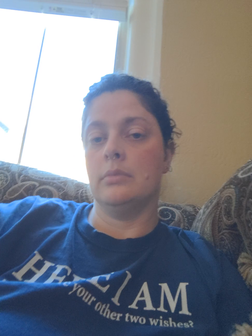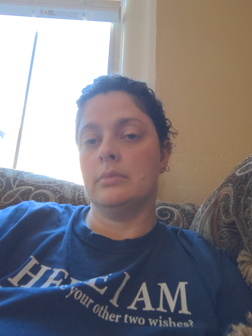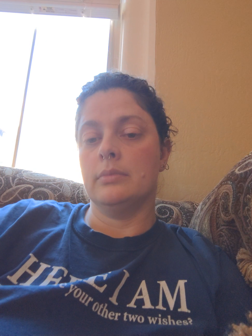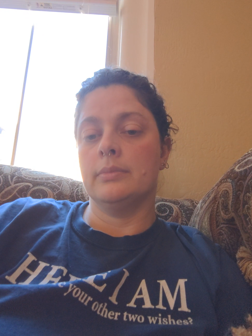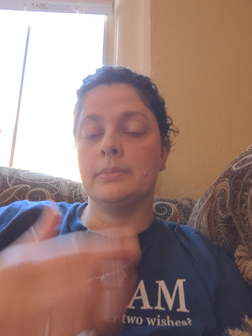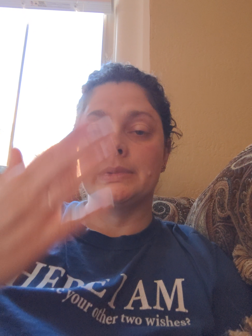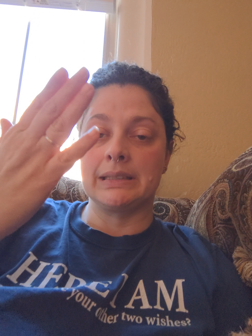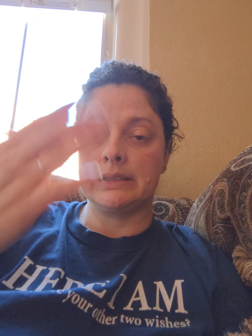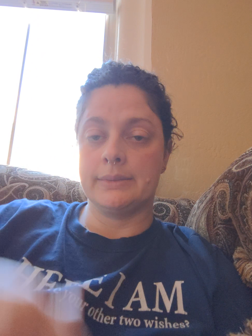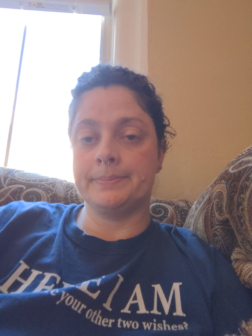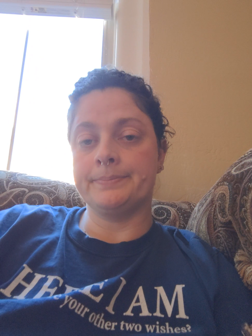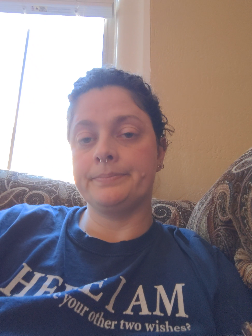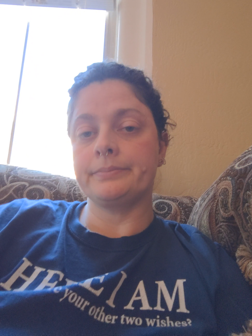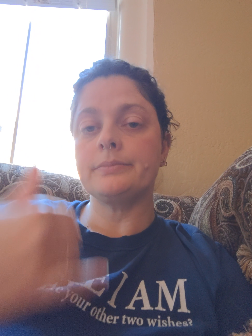mitten